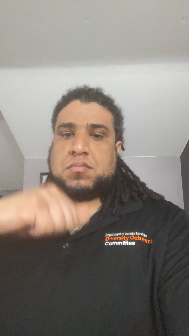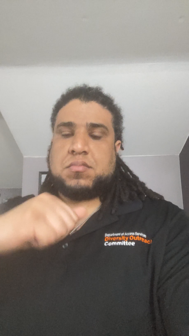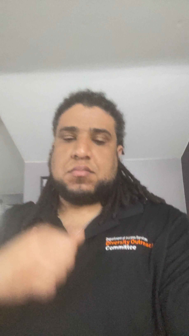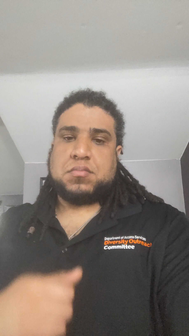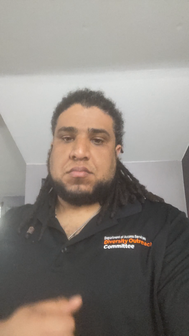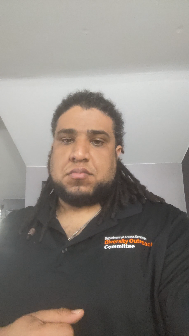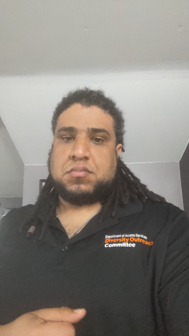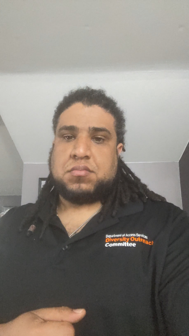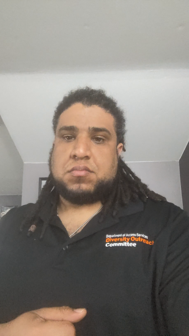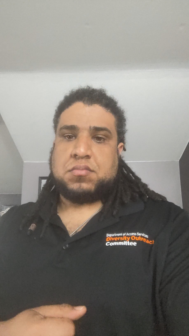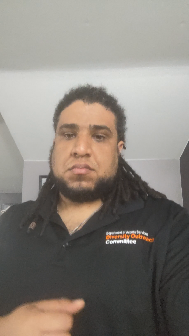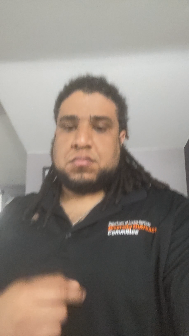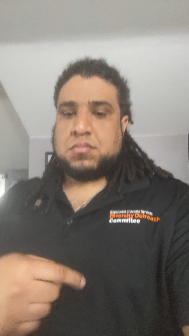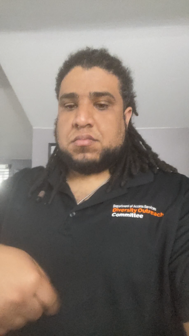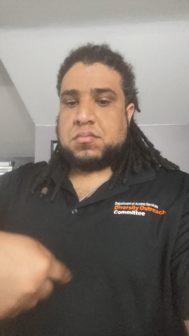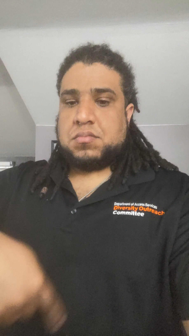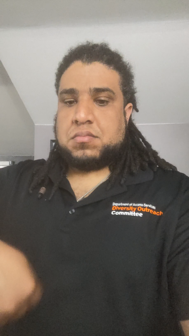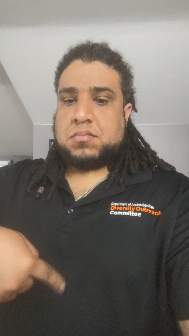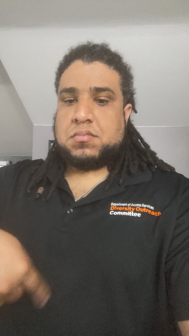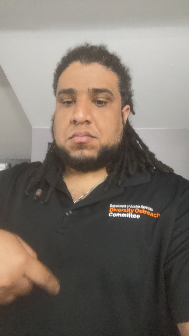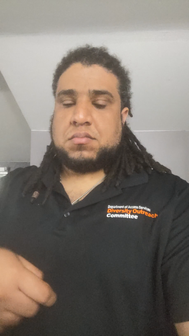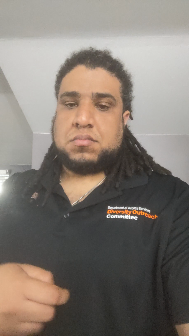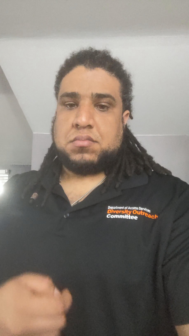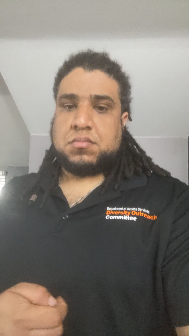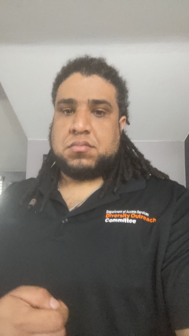belly button